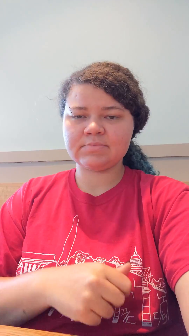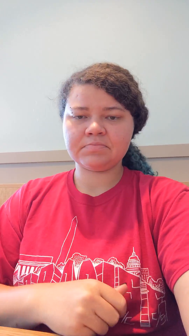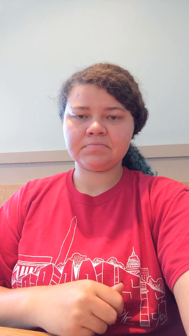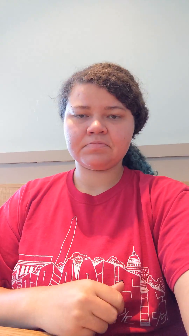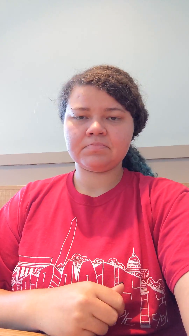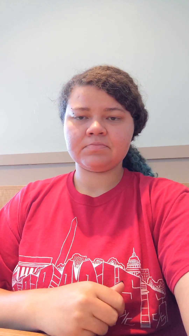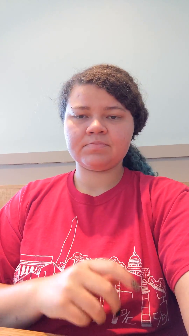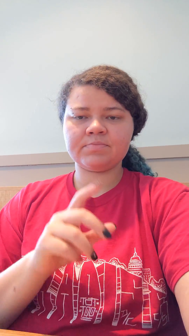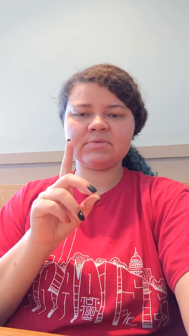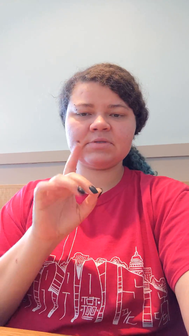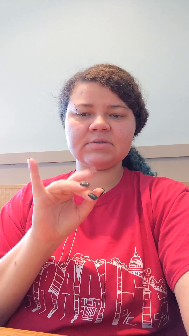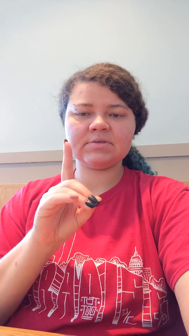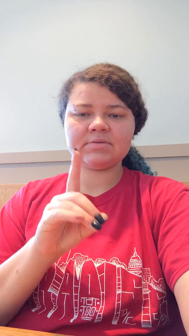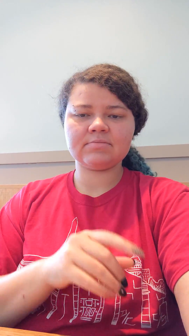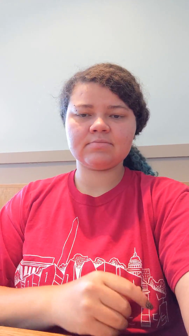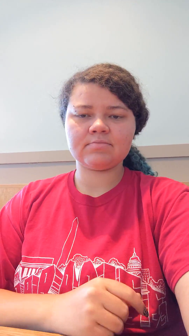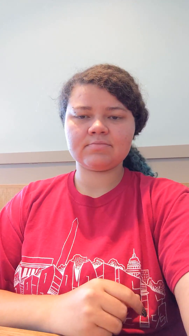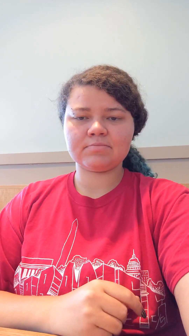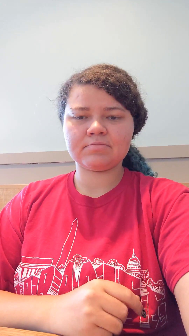did